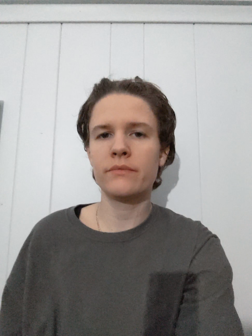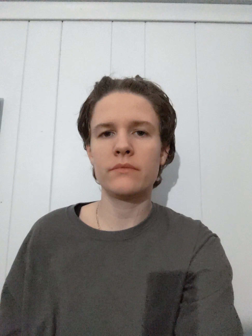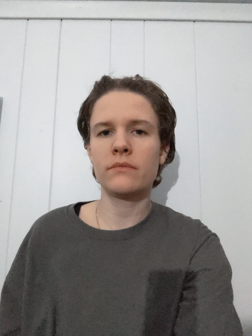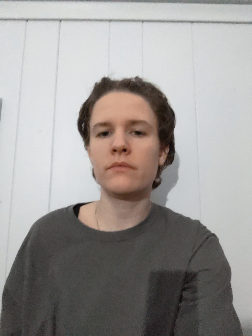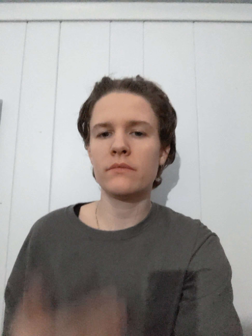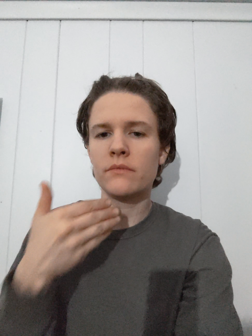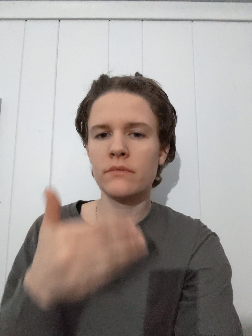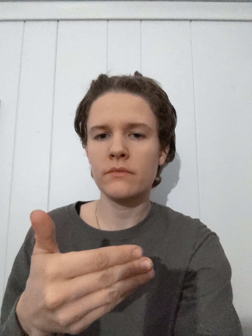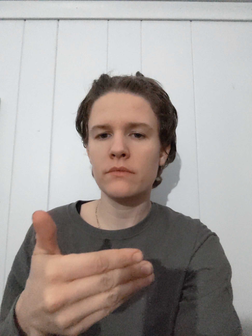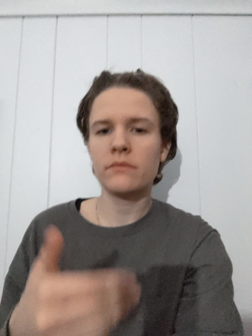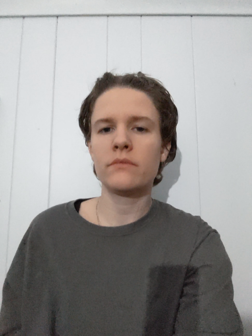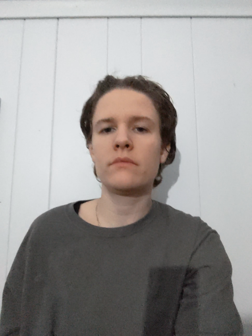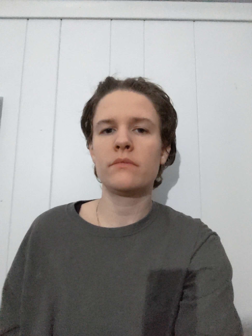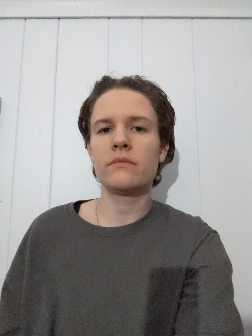close